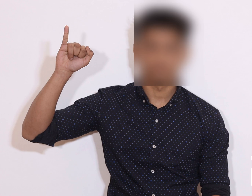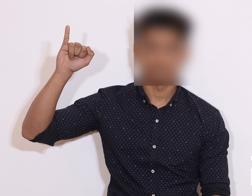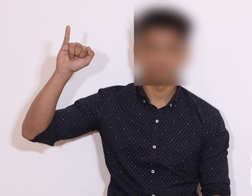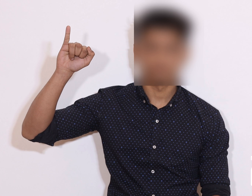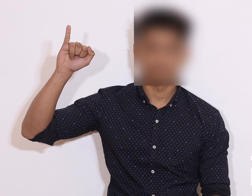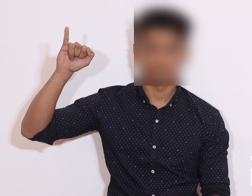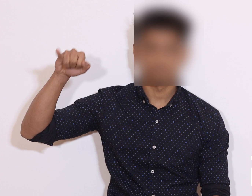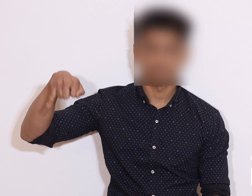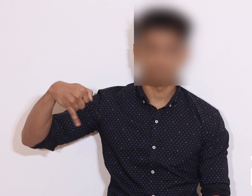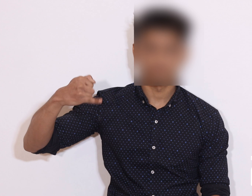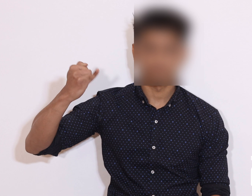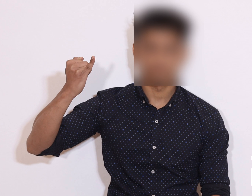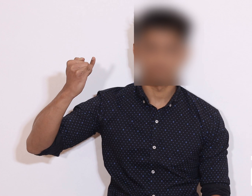ج